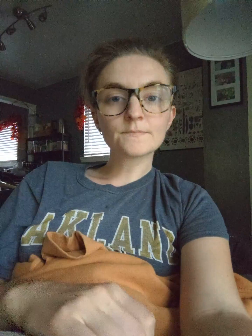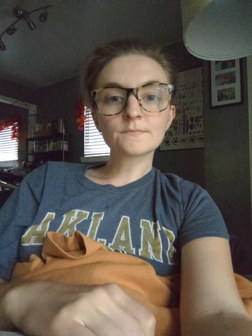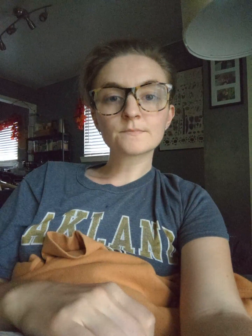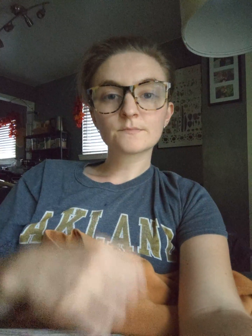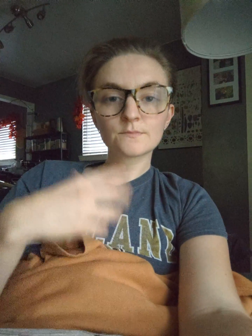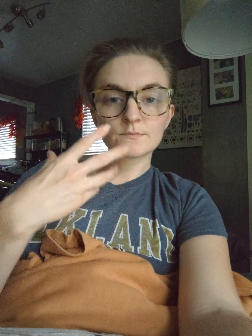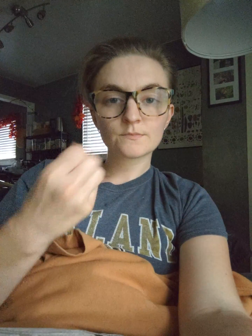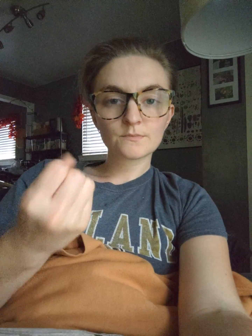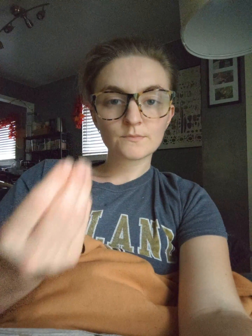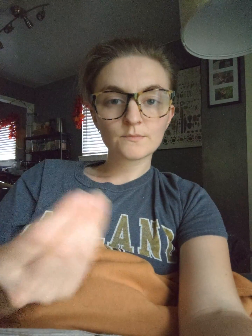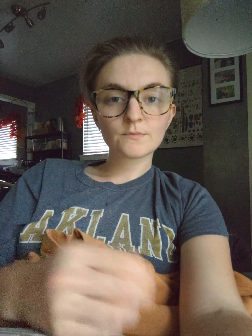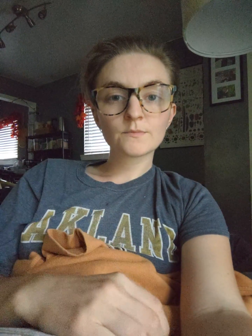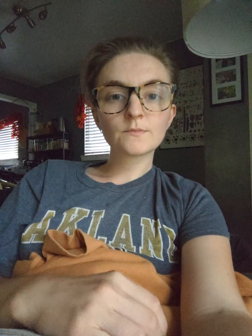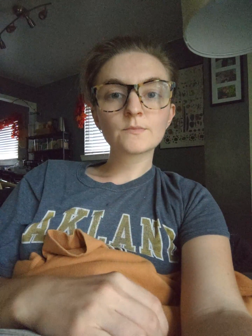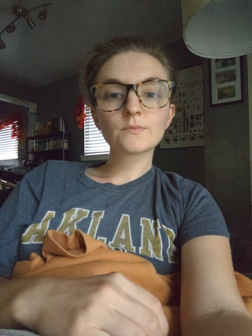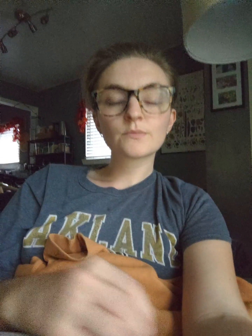got to